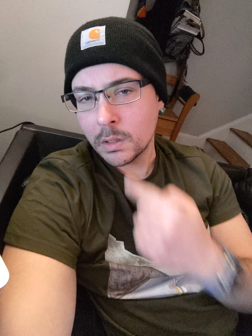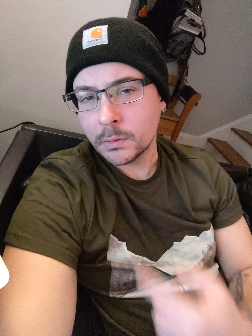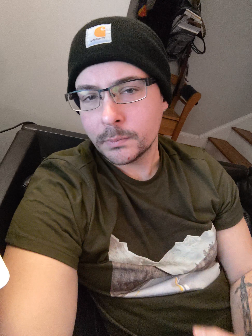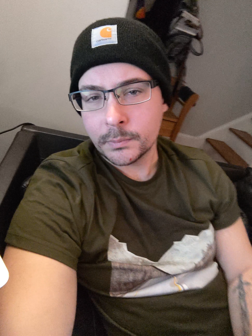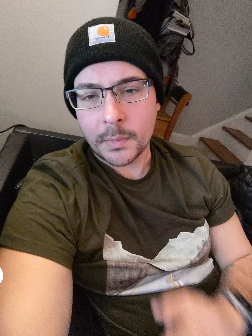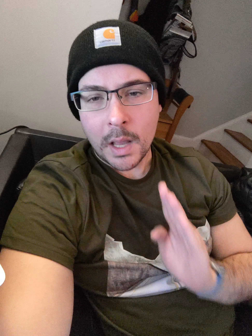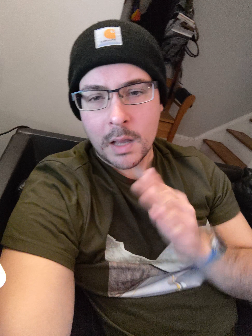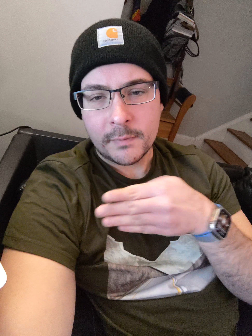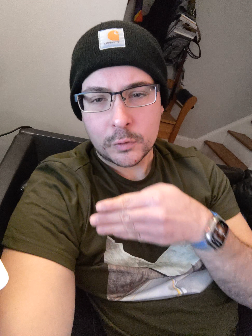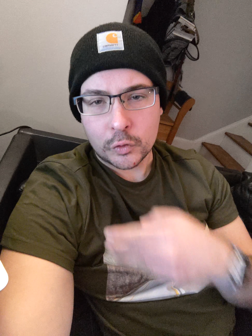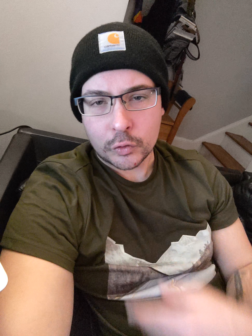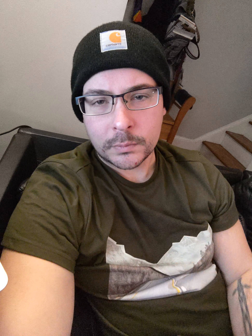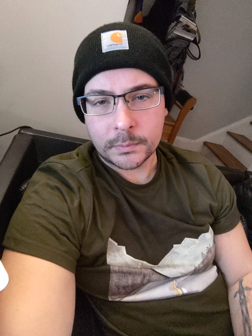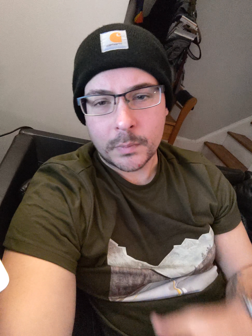after